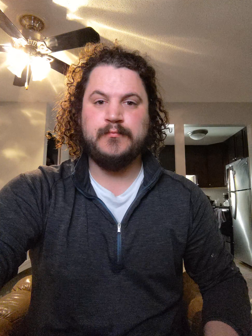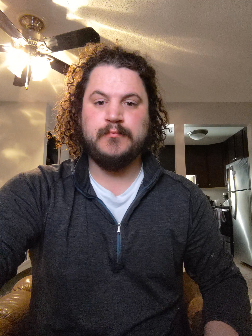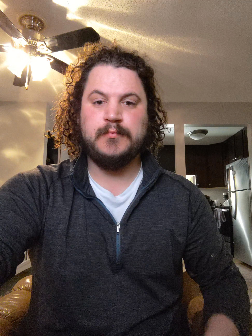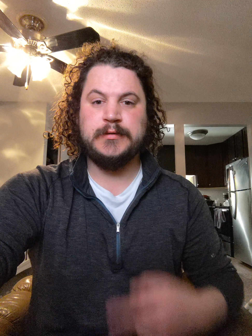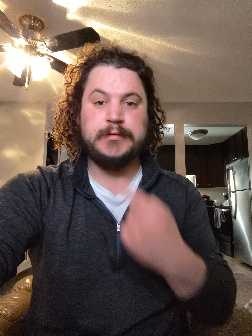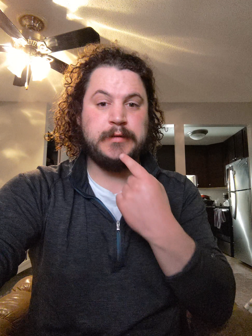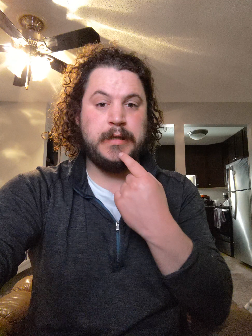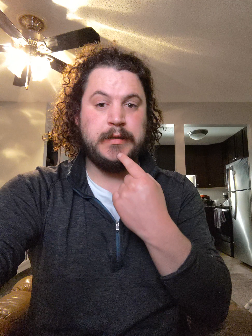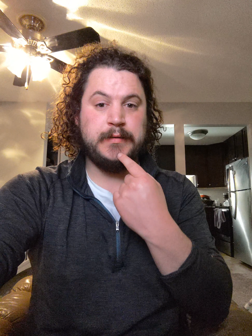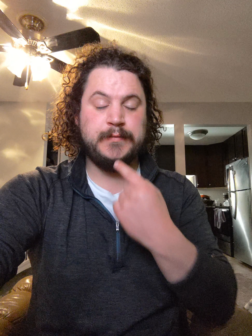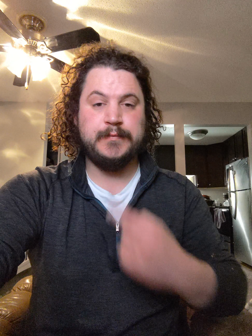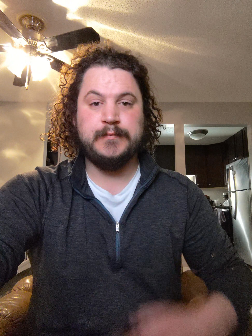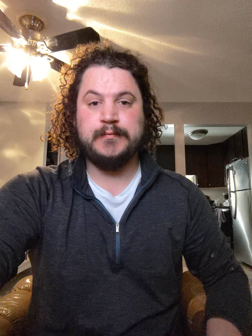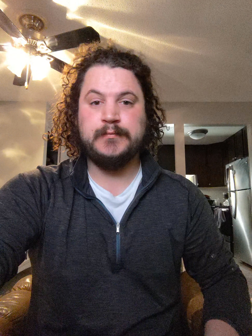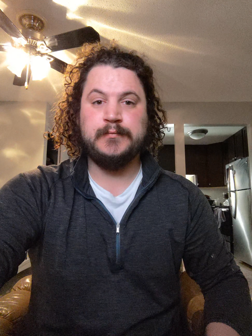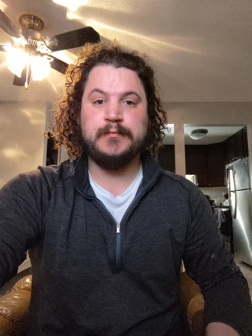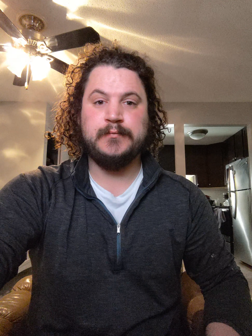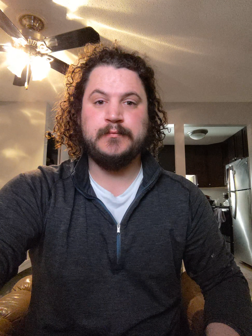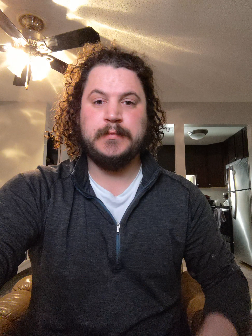say